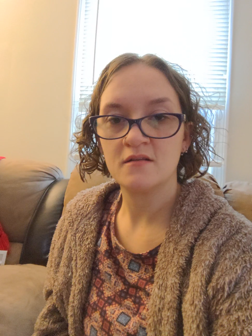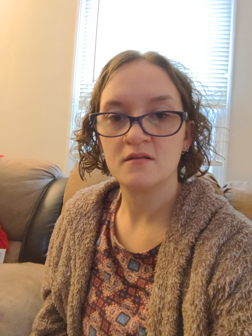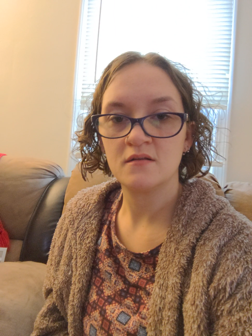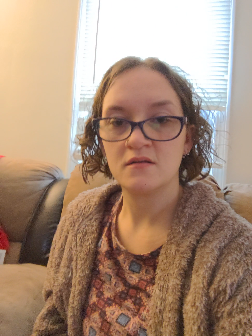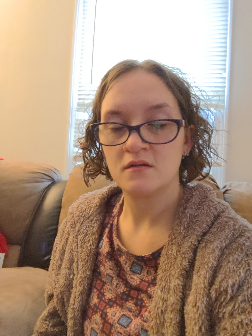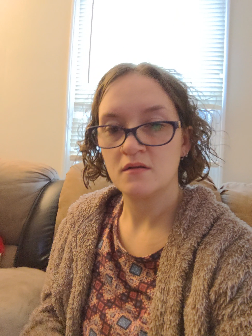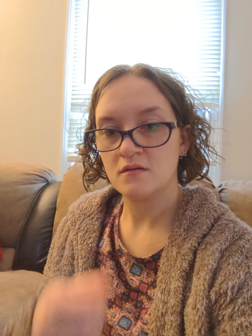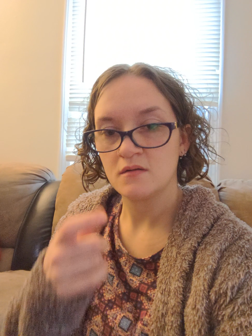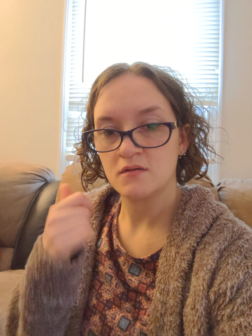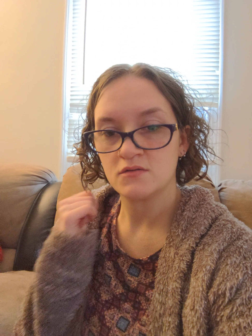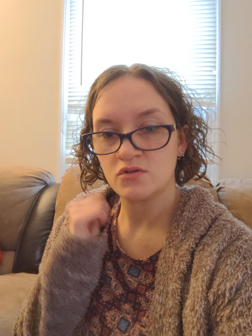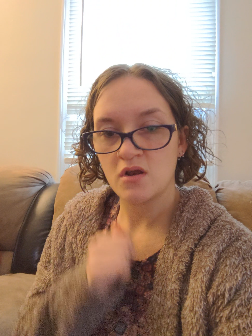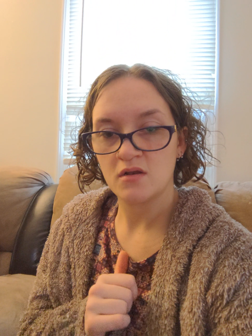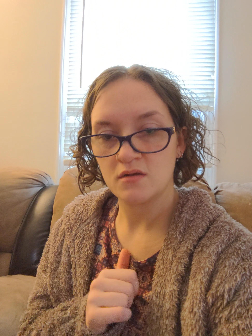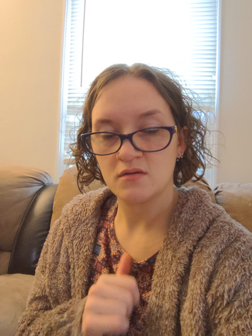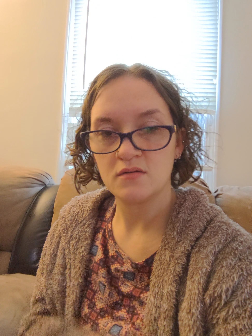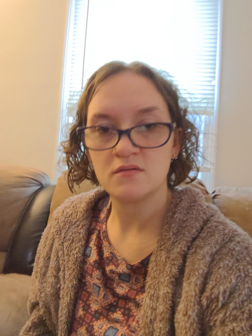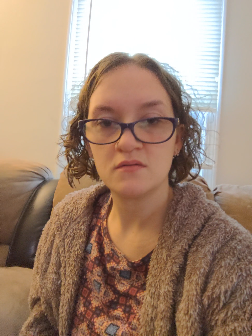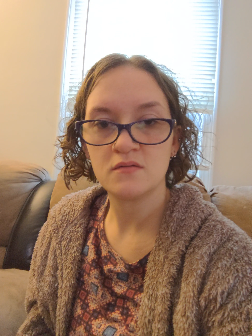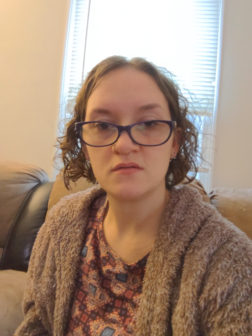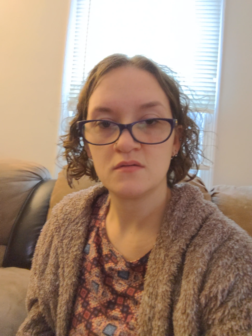jacket